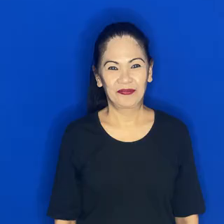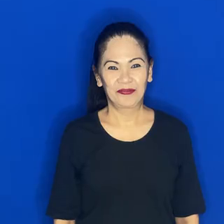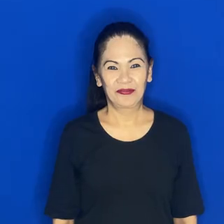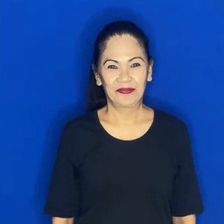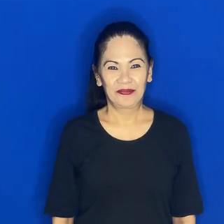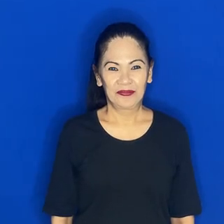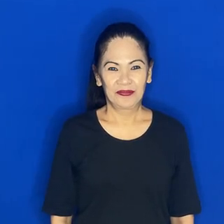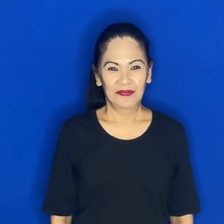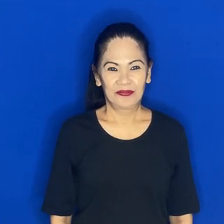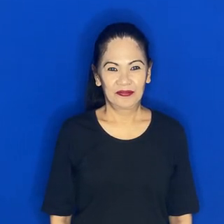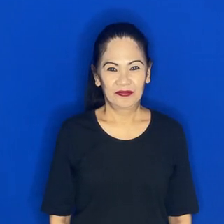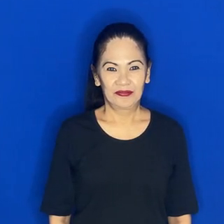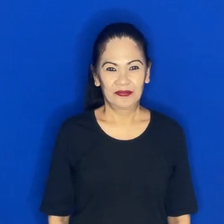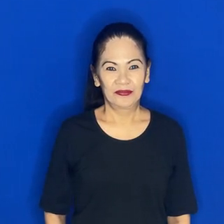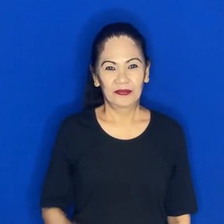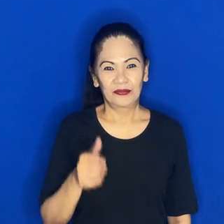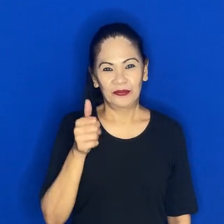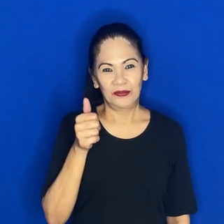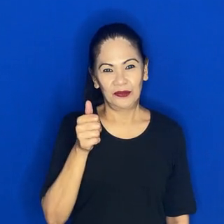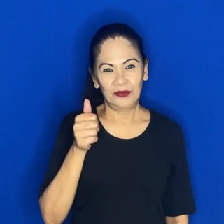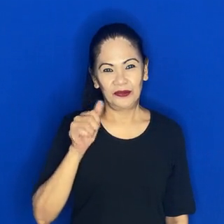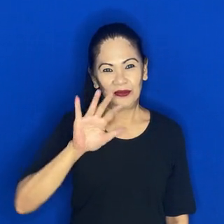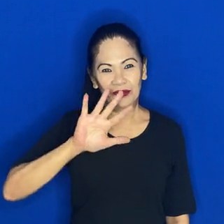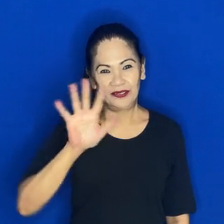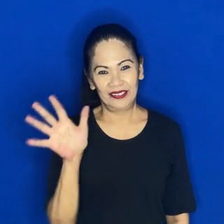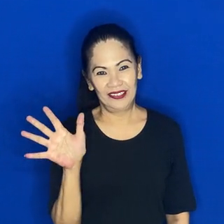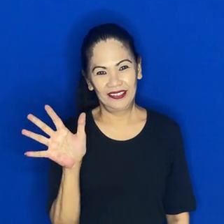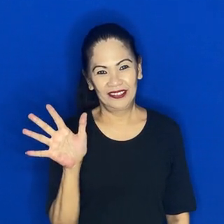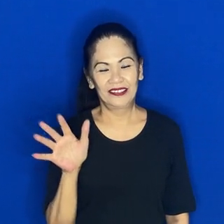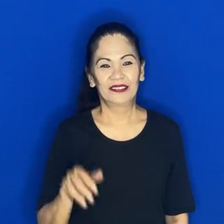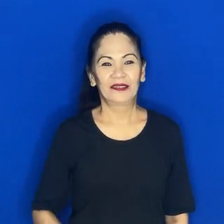good morning